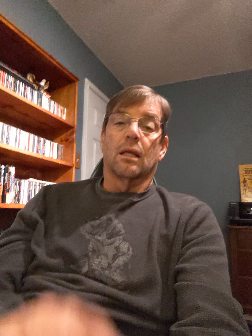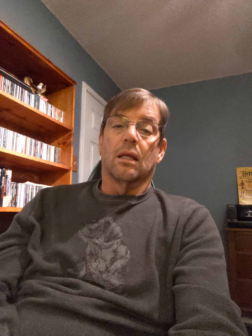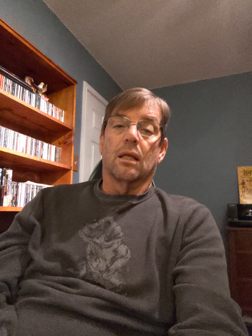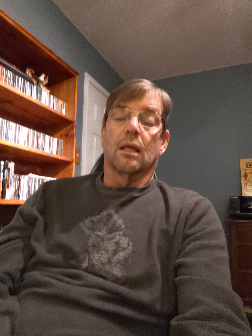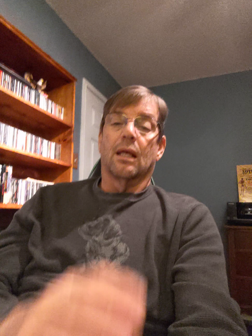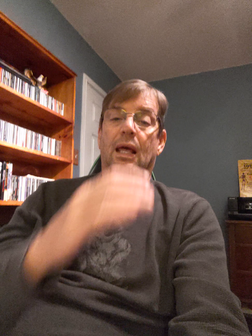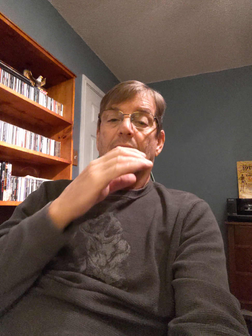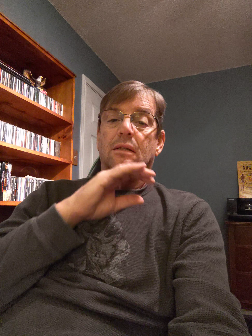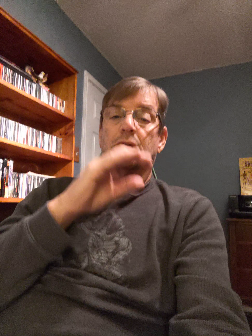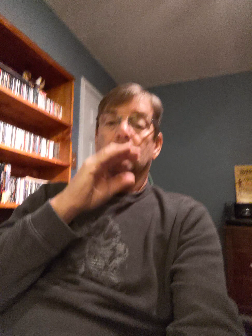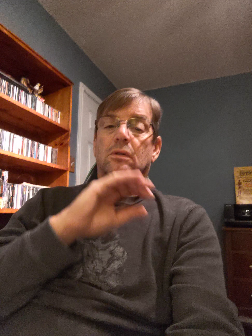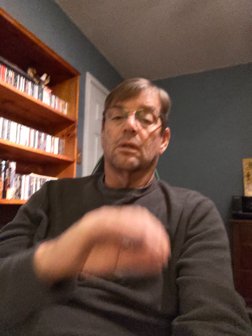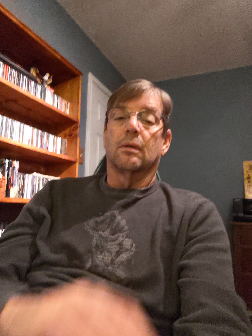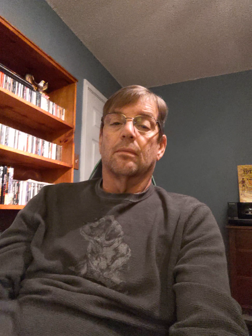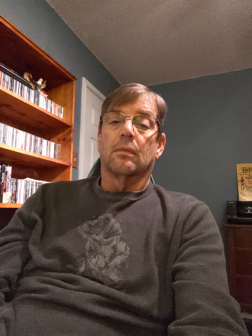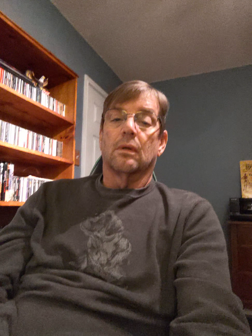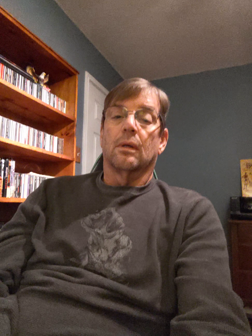ice cream